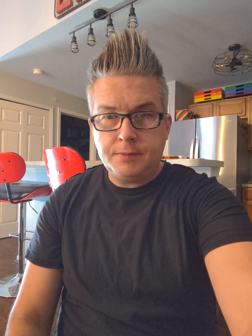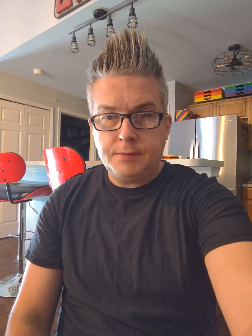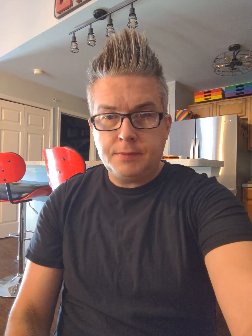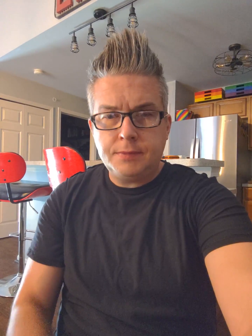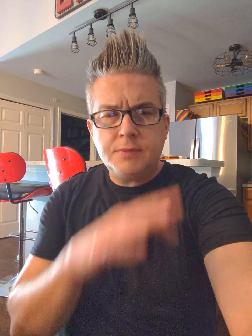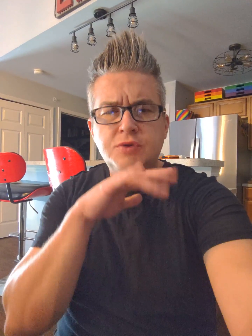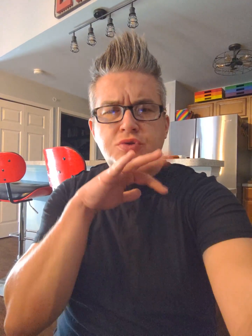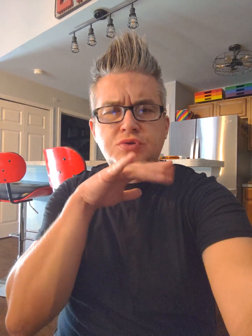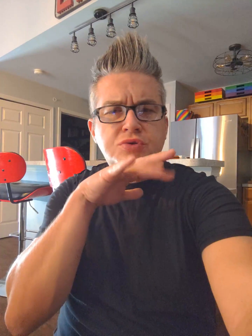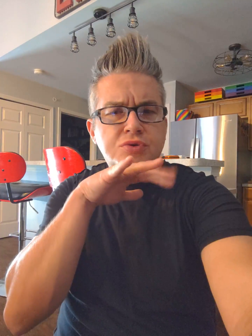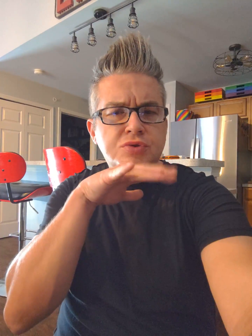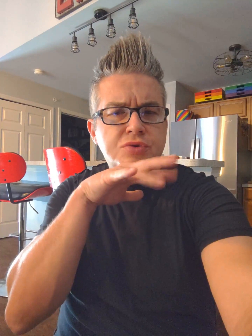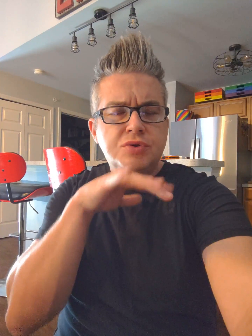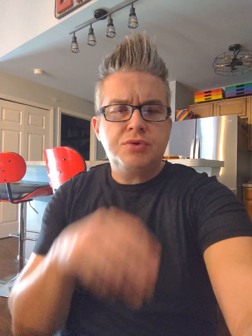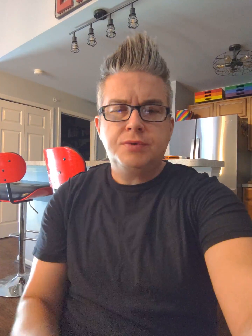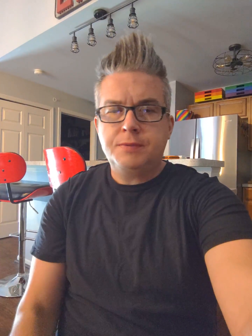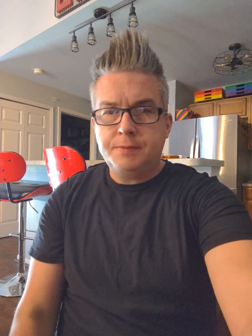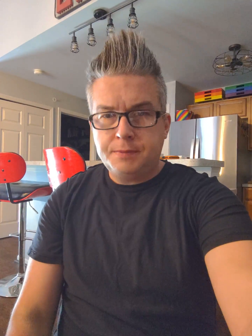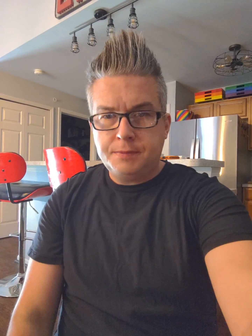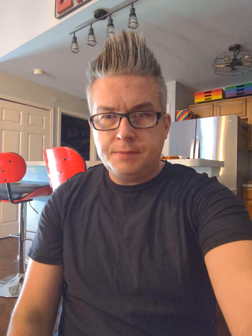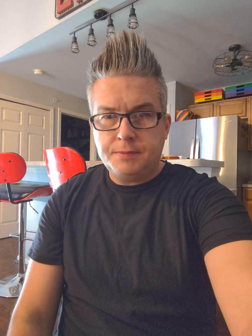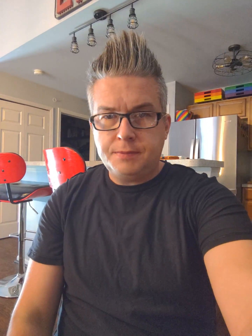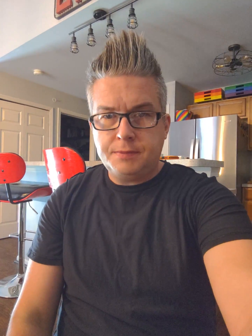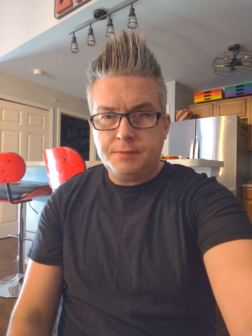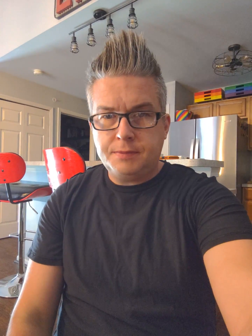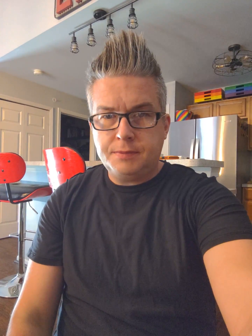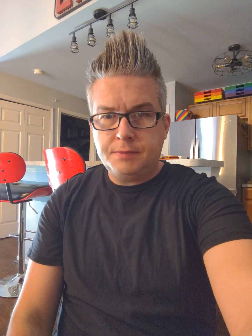naughty